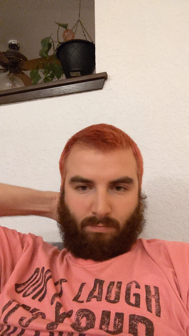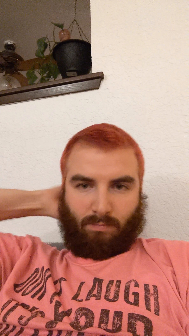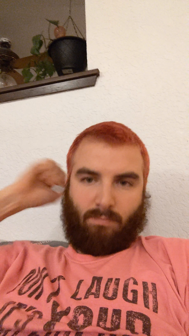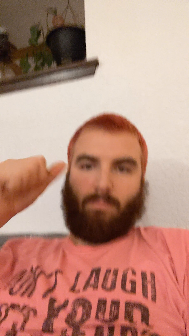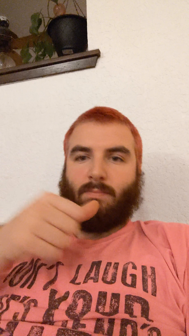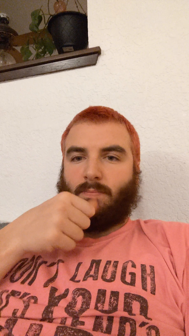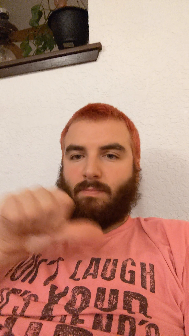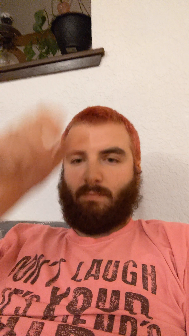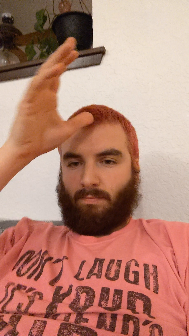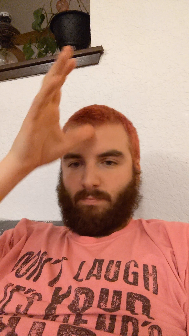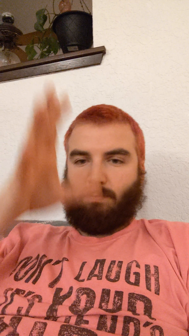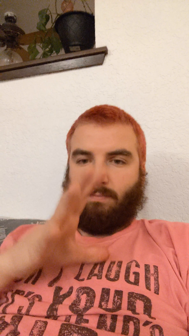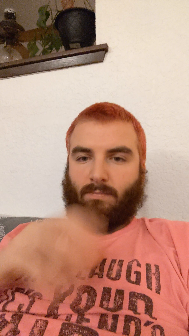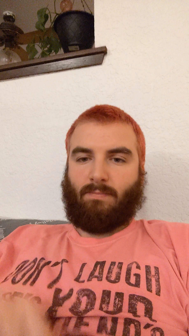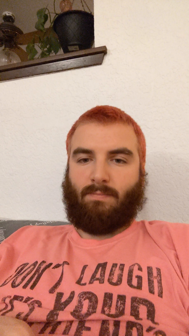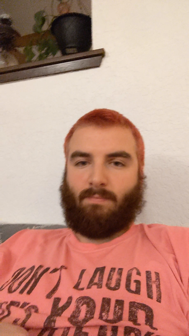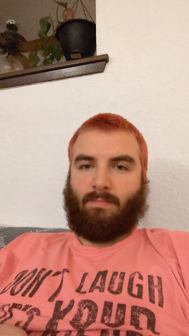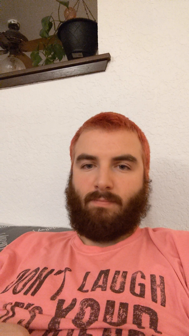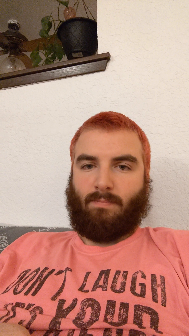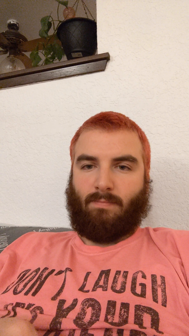mailman